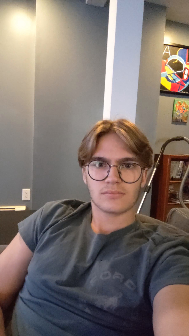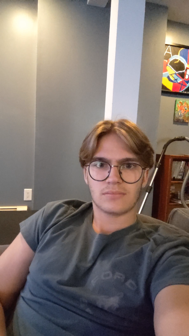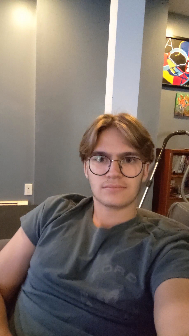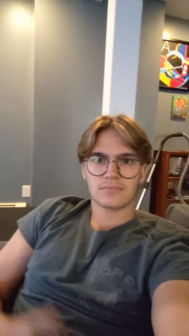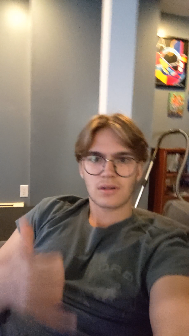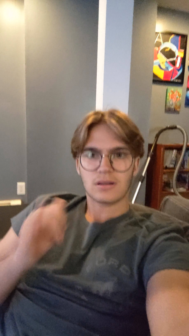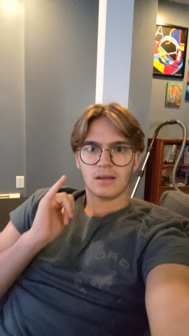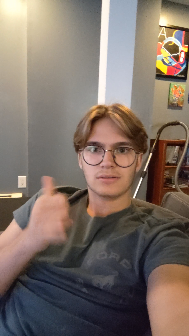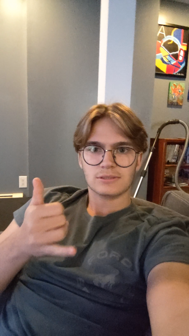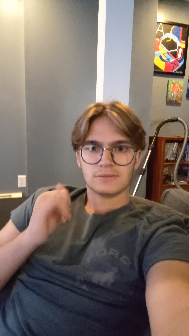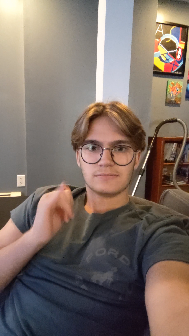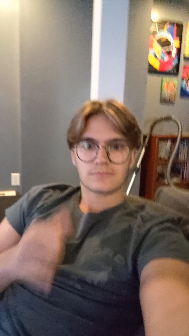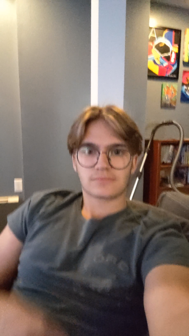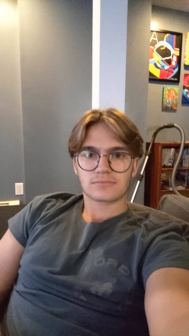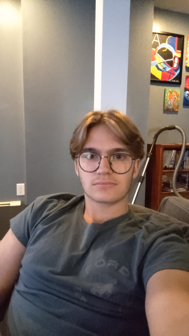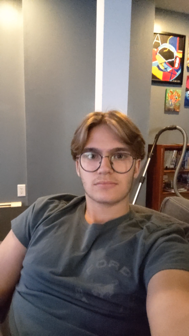rocking chair